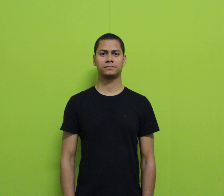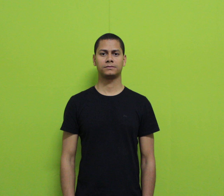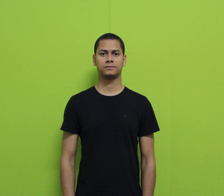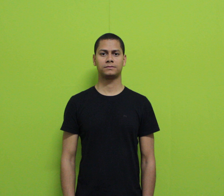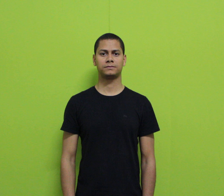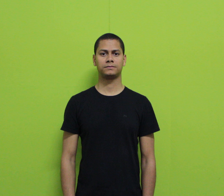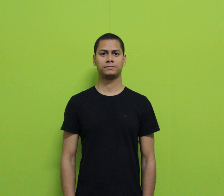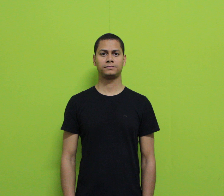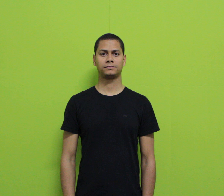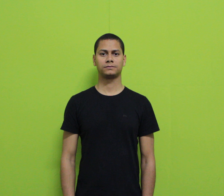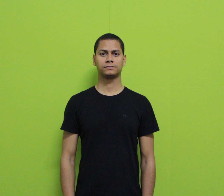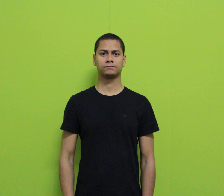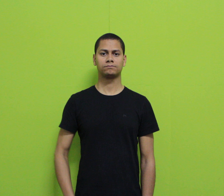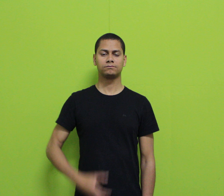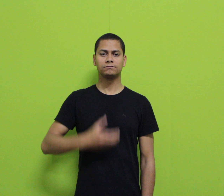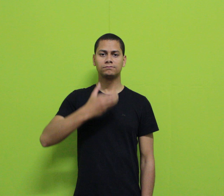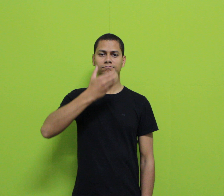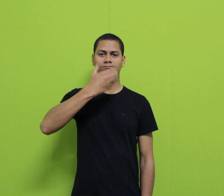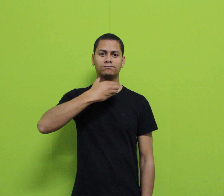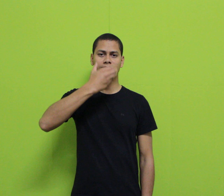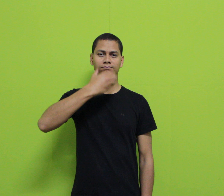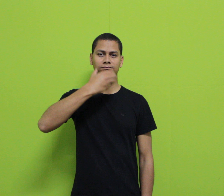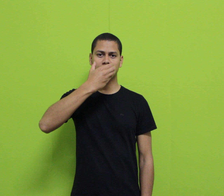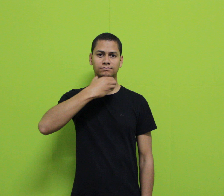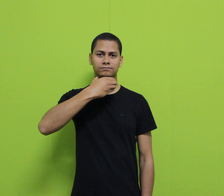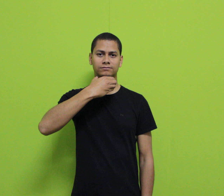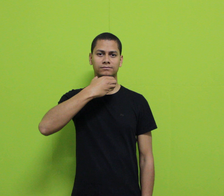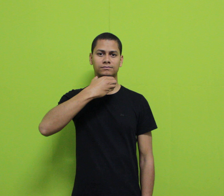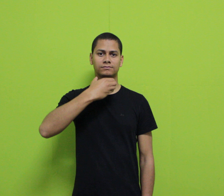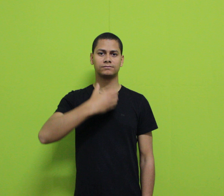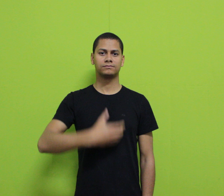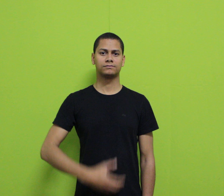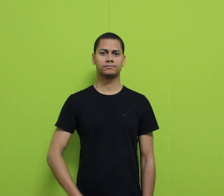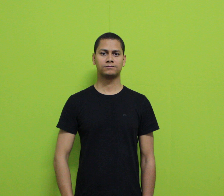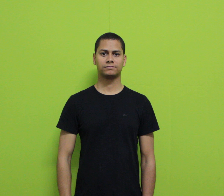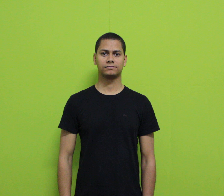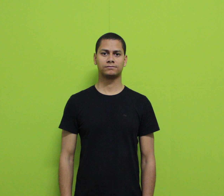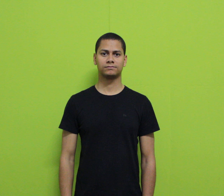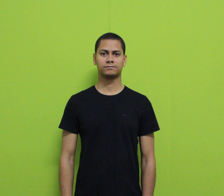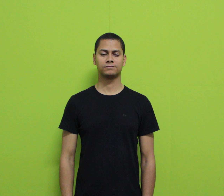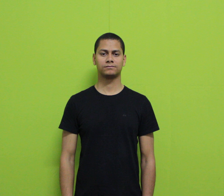maçã